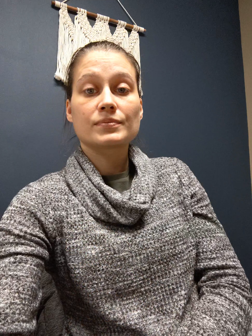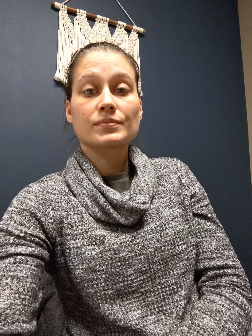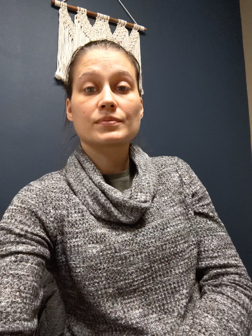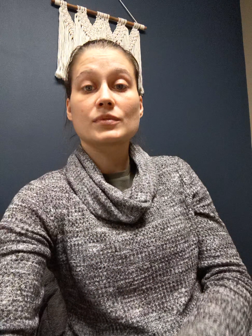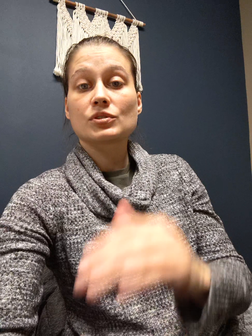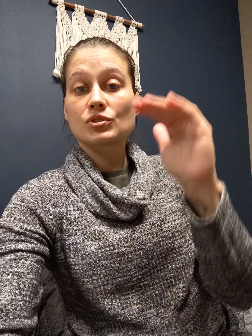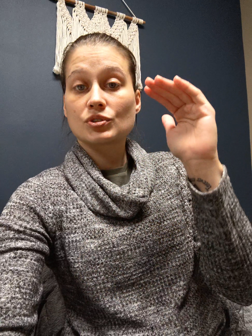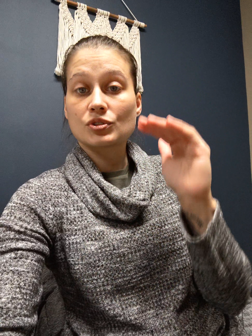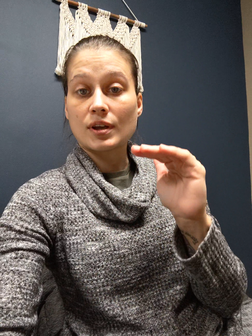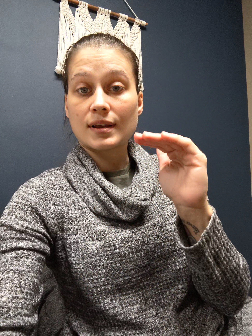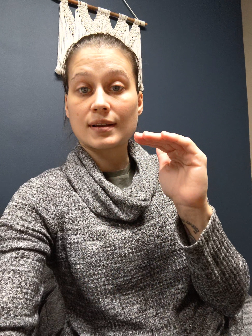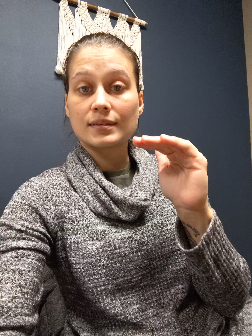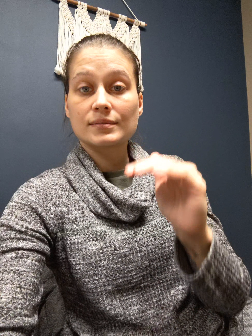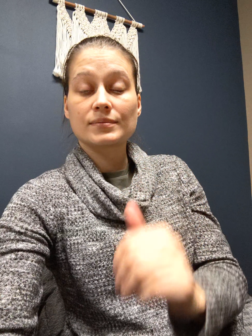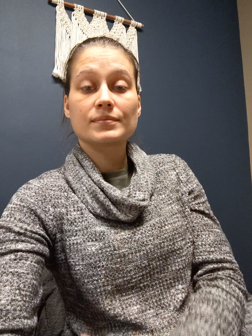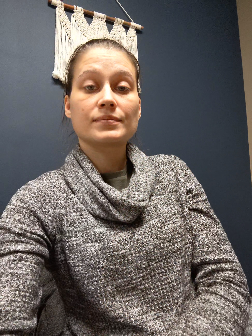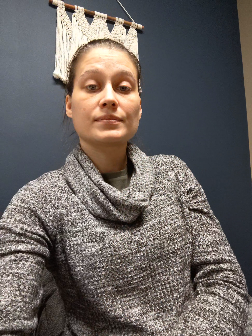child